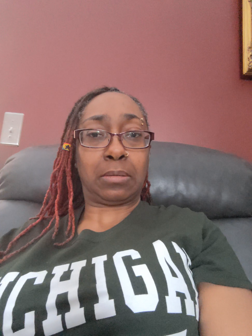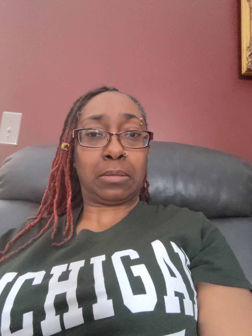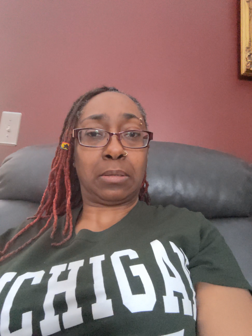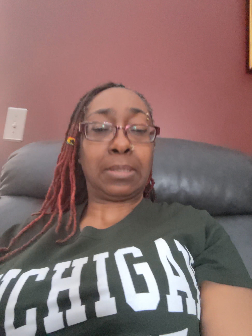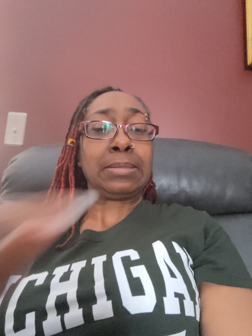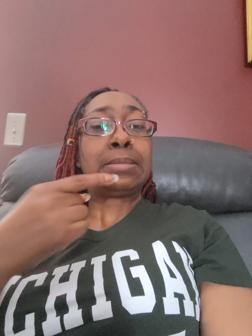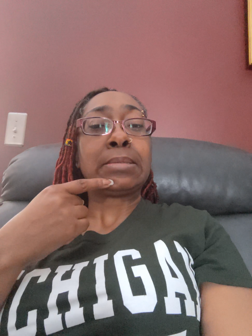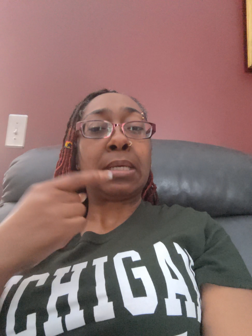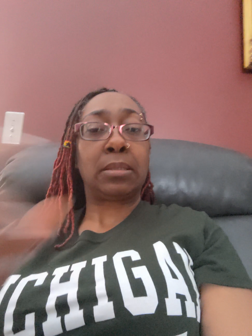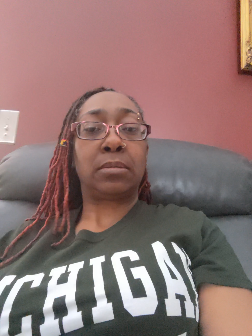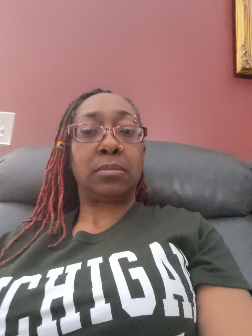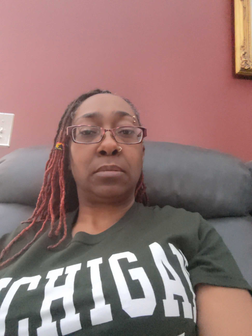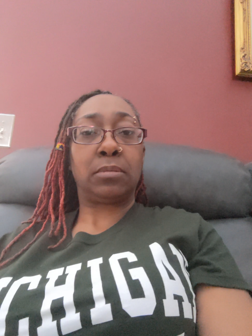say